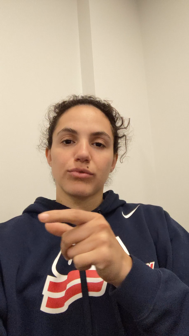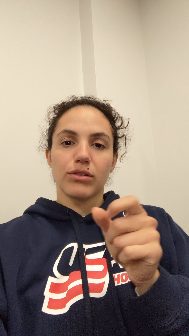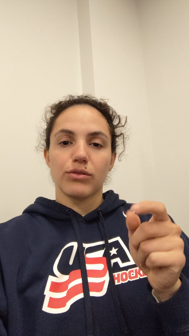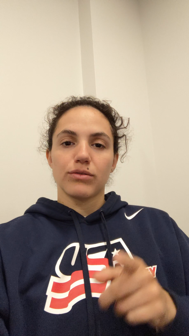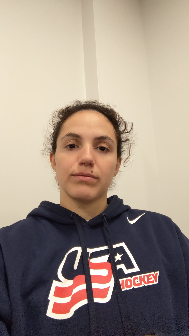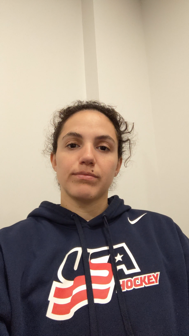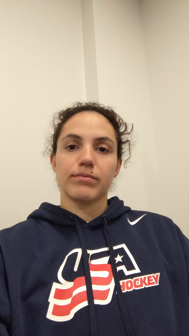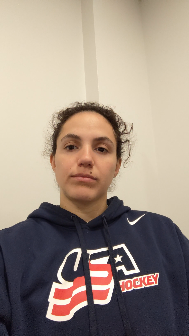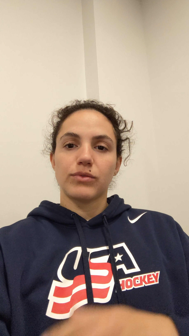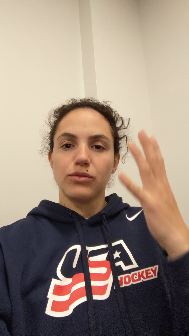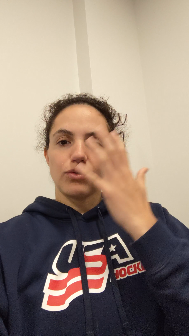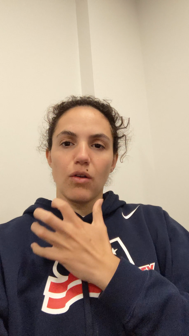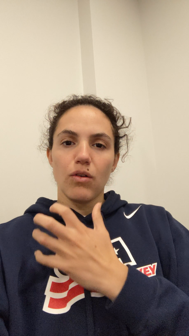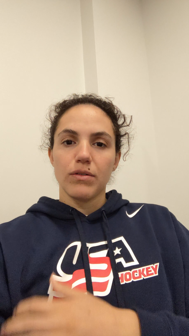dark